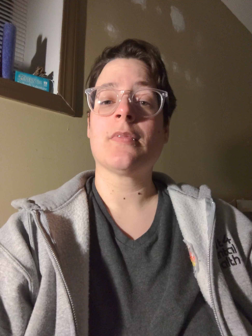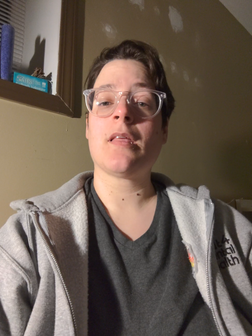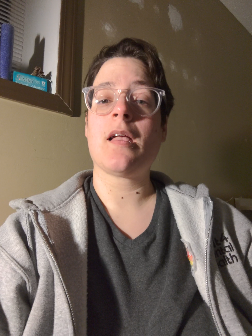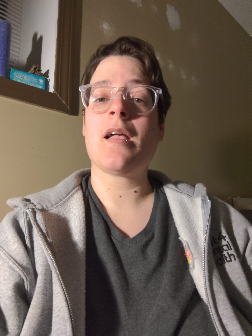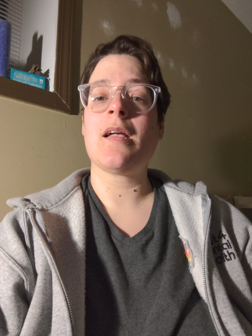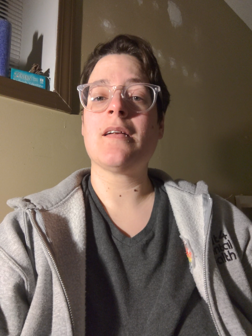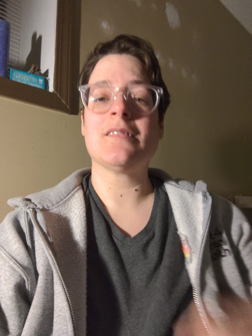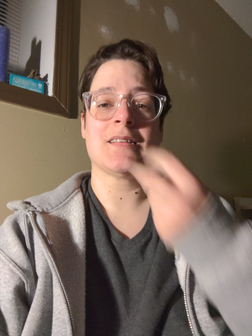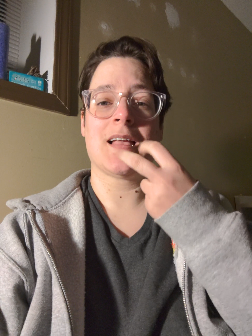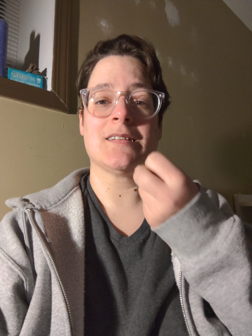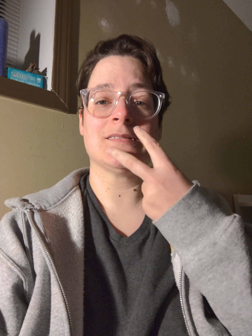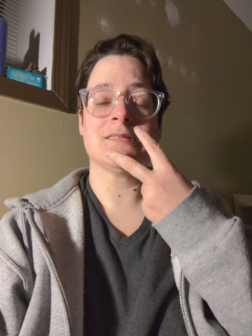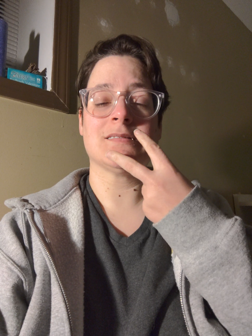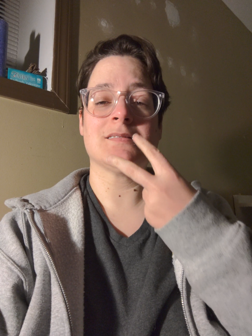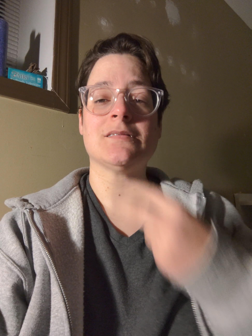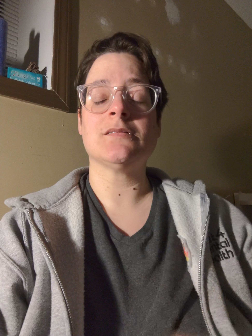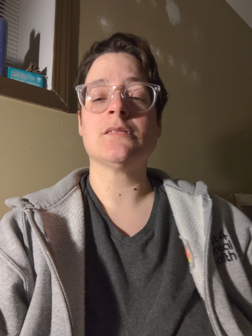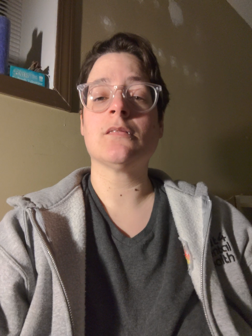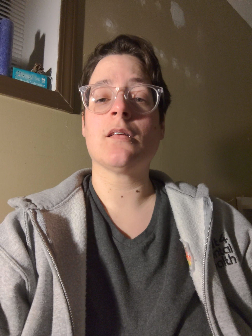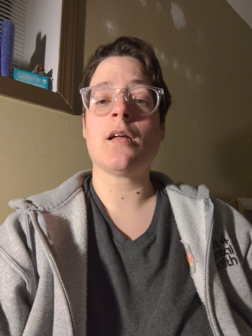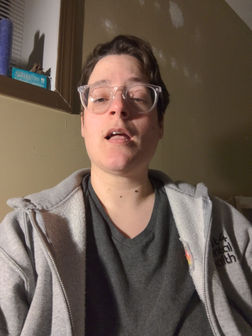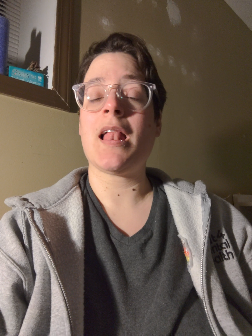snack